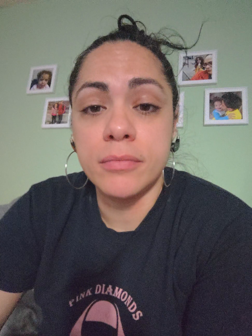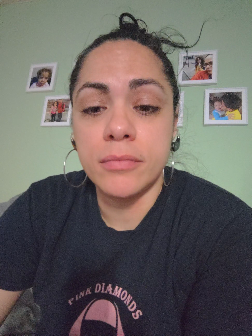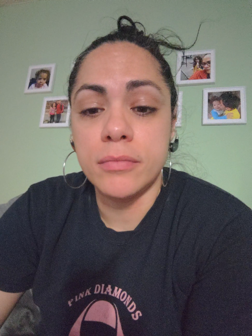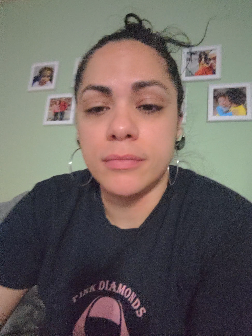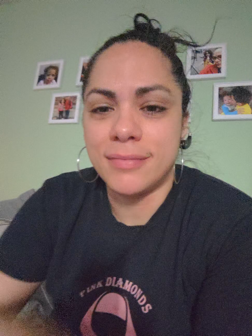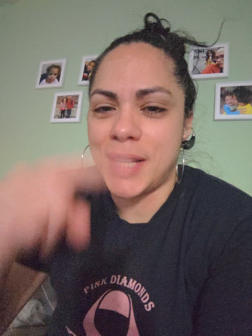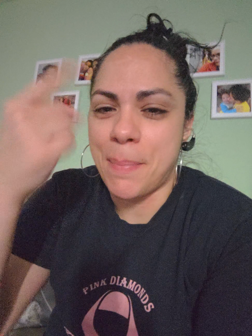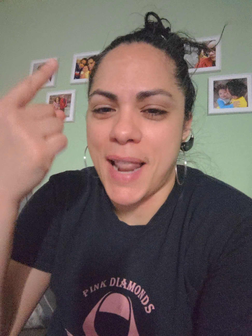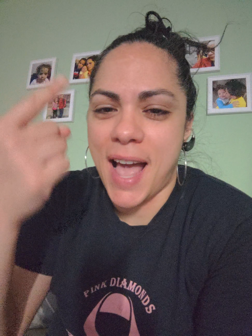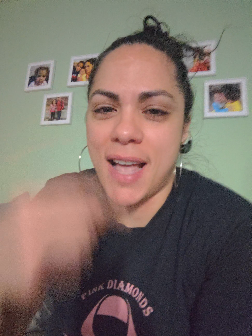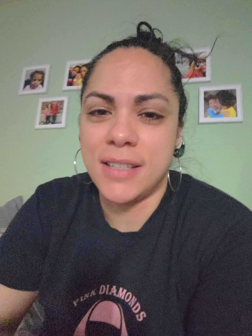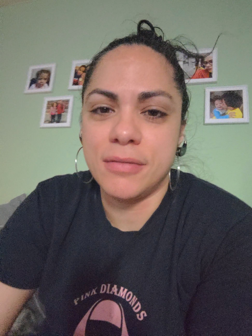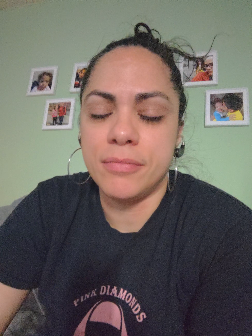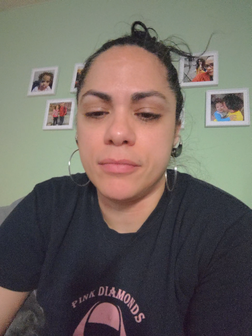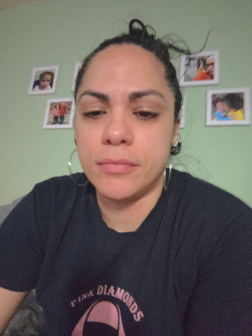black